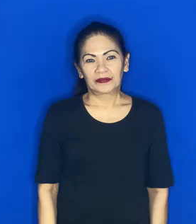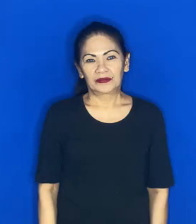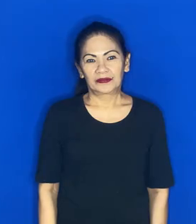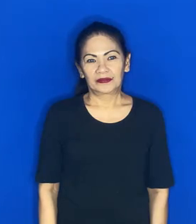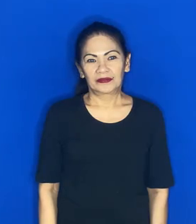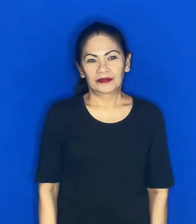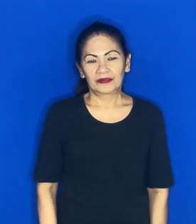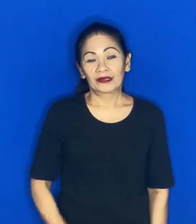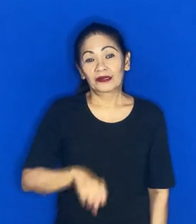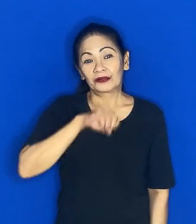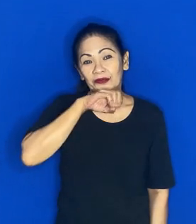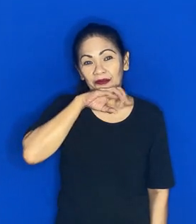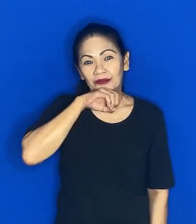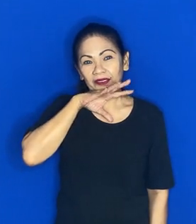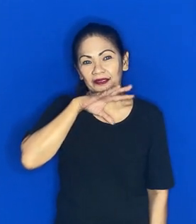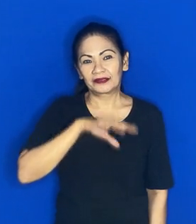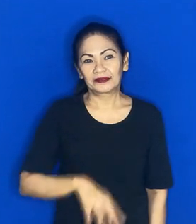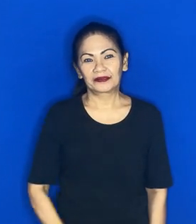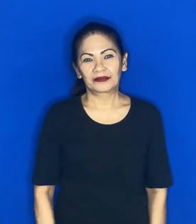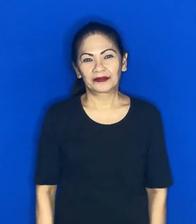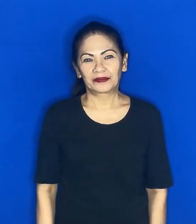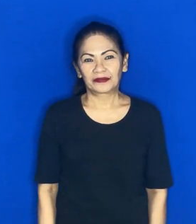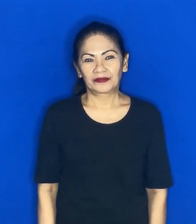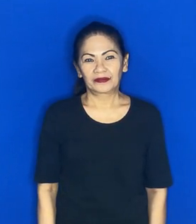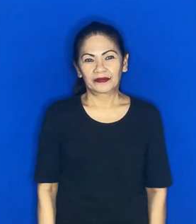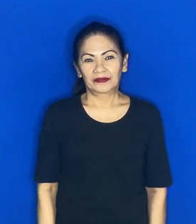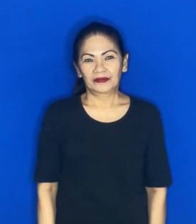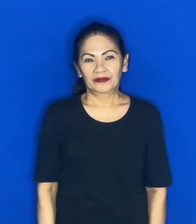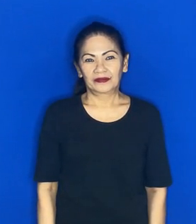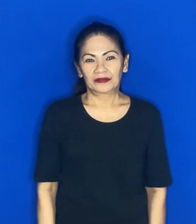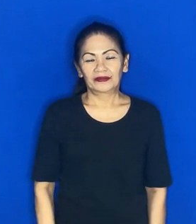grandmother